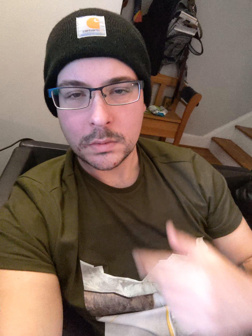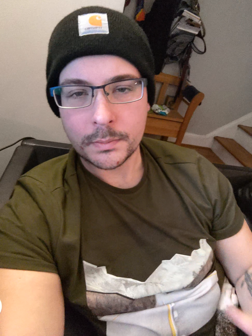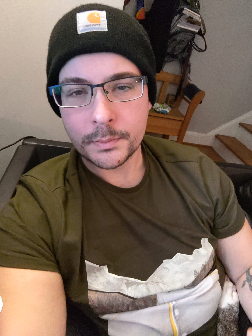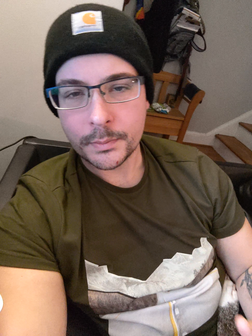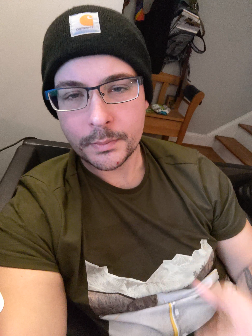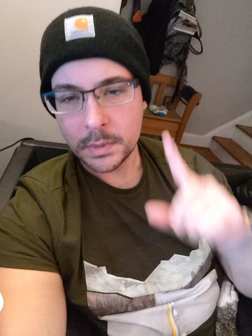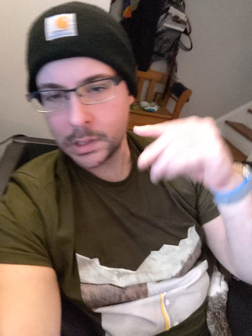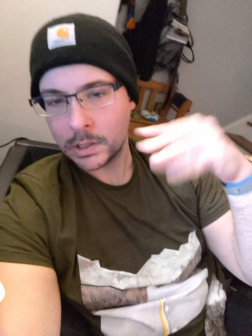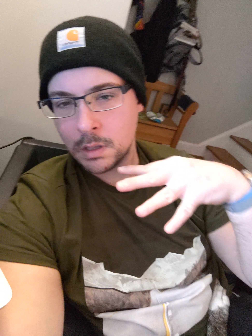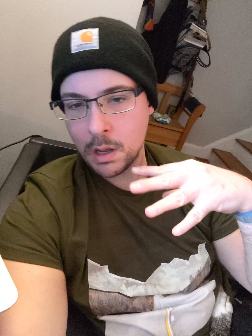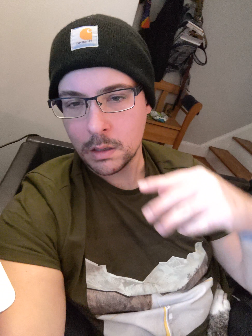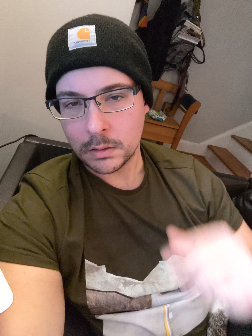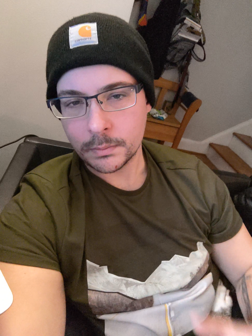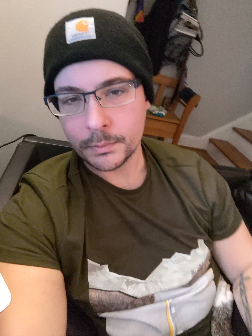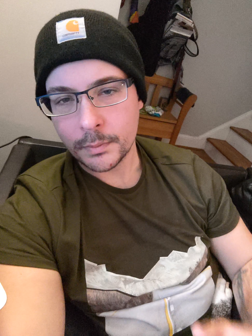sun